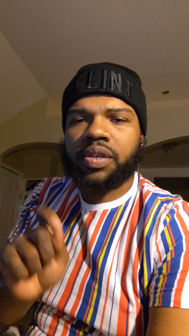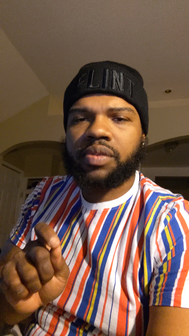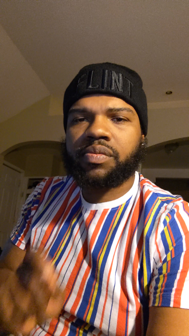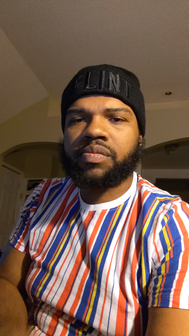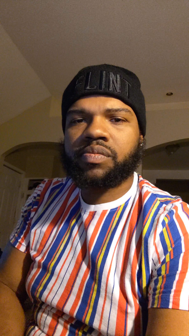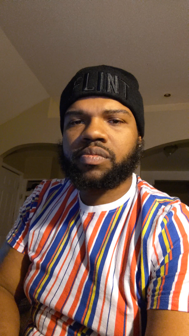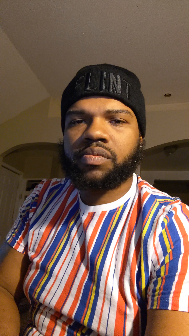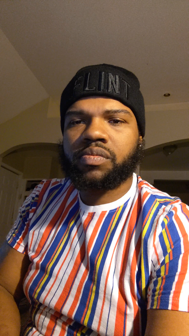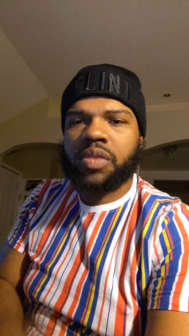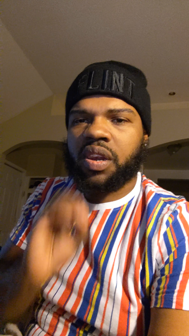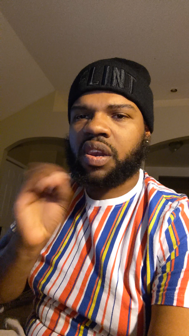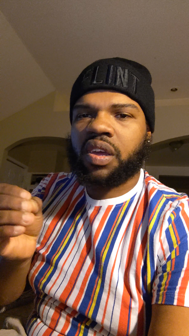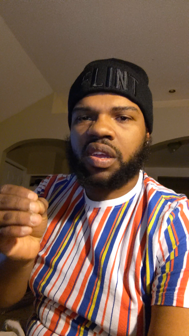none